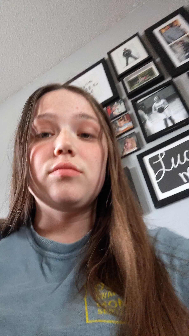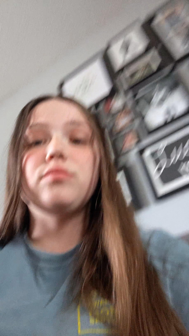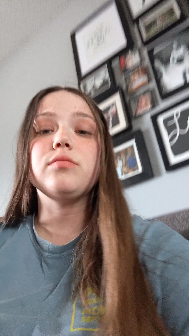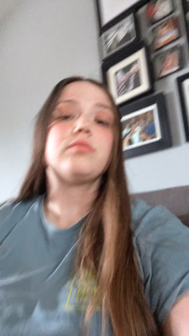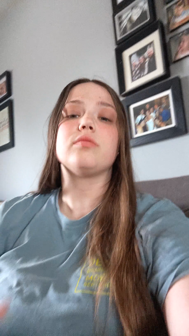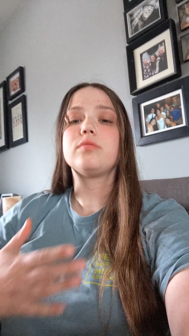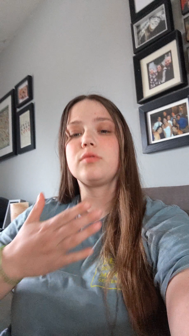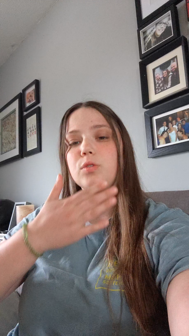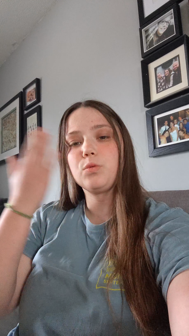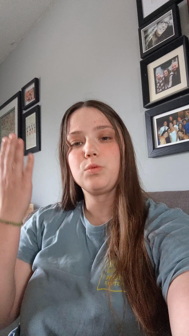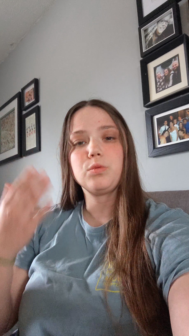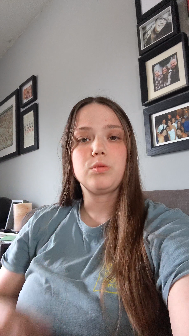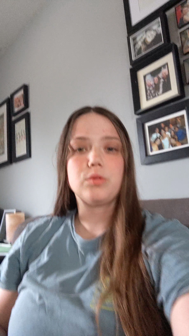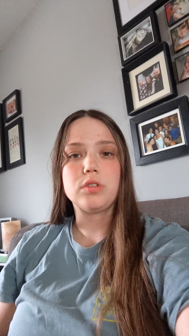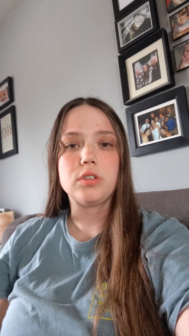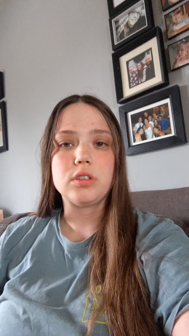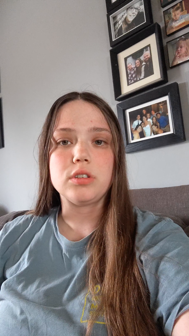all gone